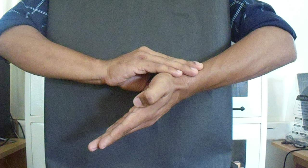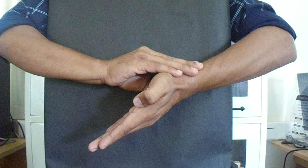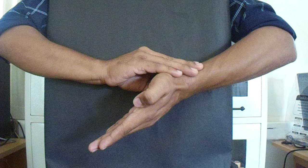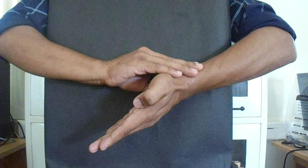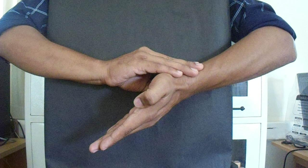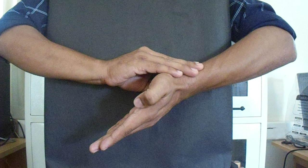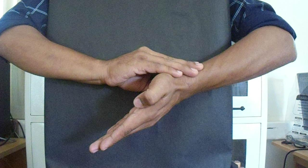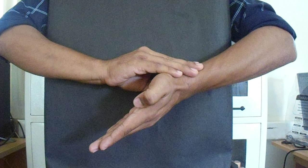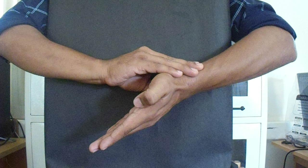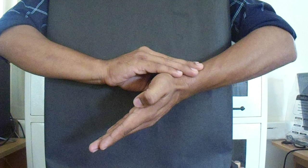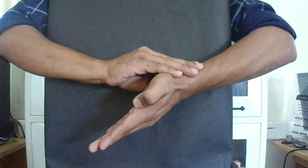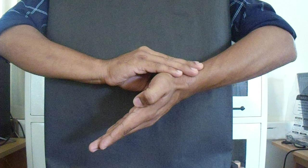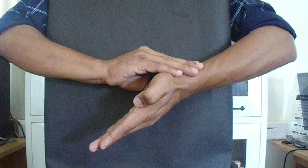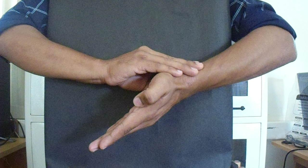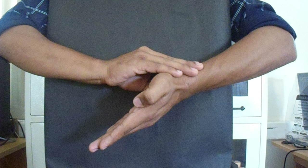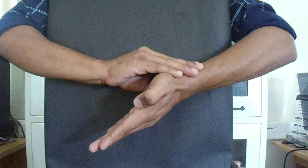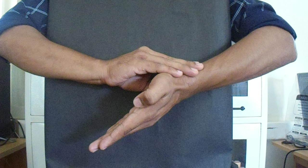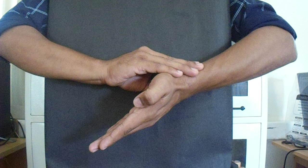doctor